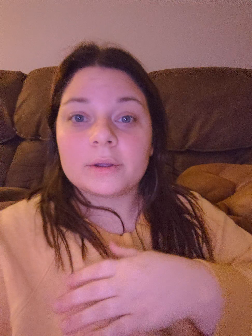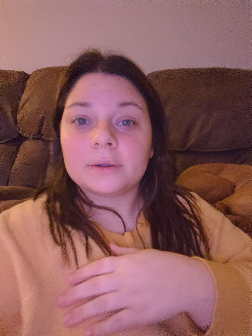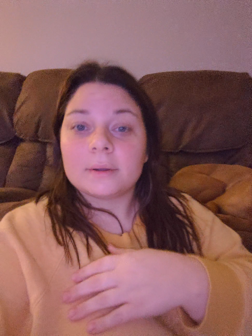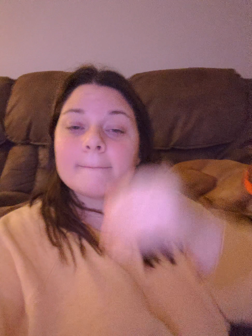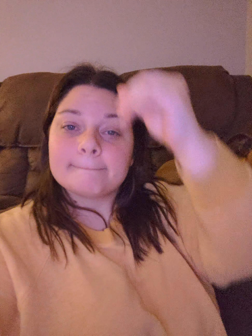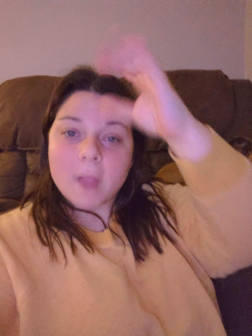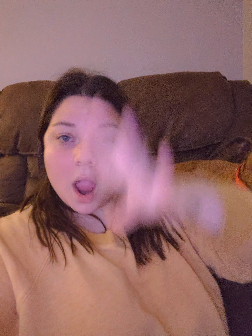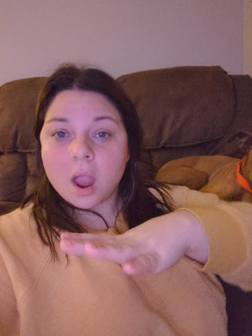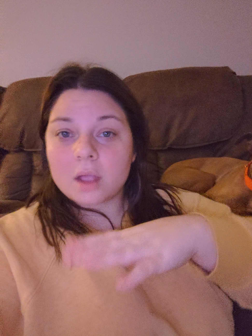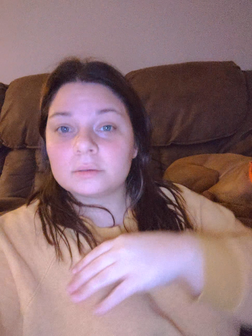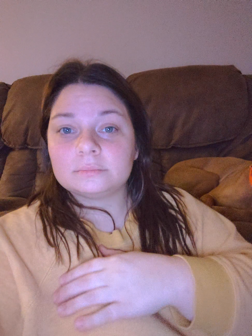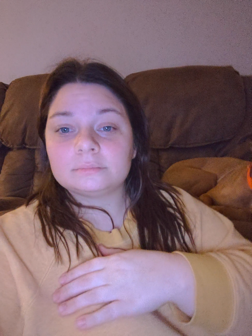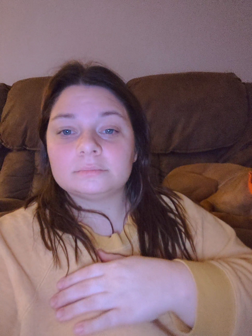man